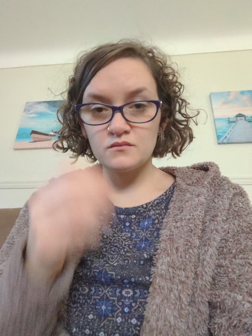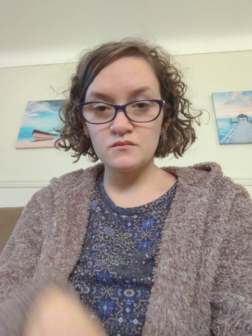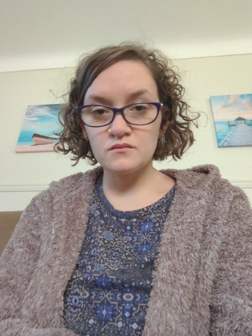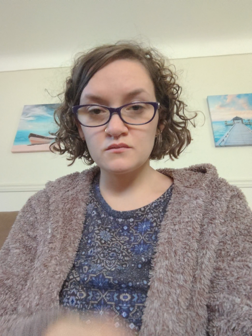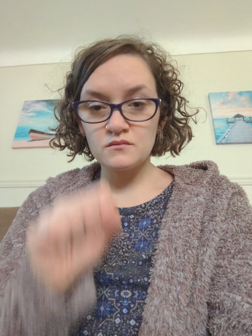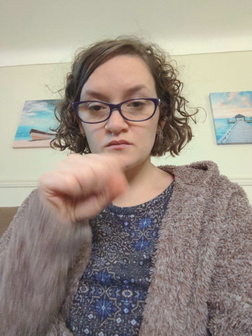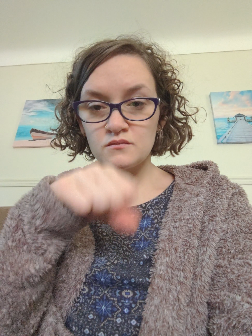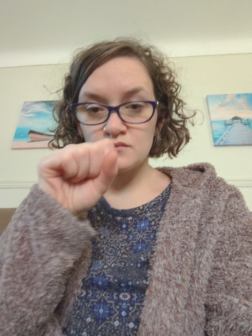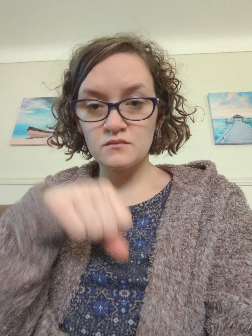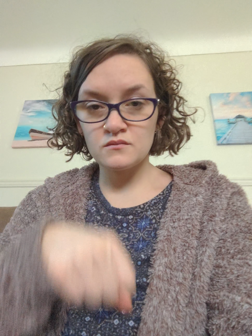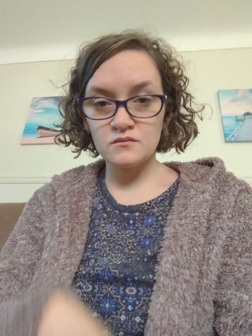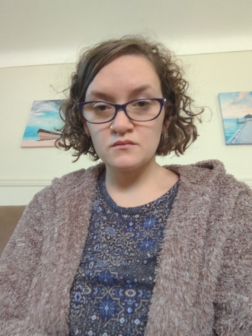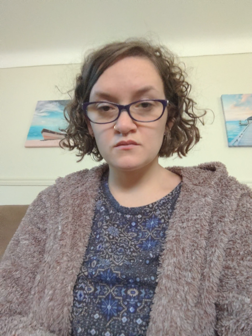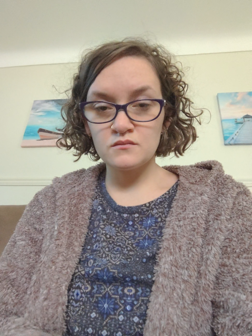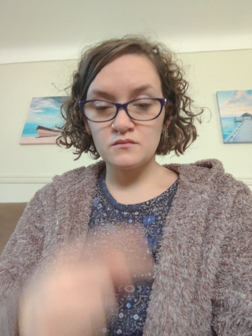yes